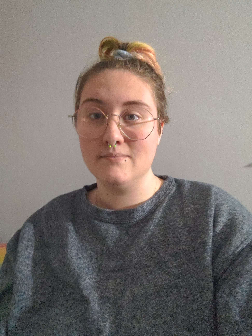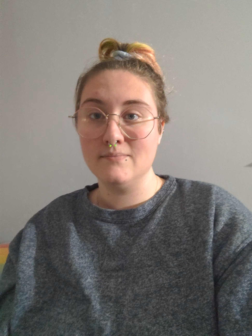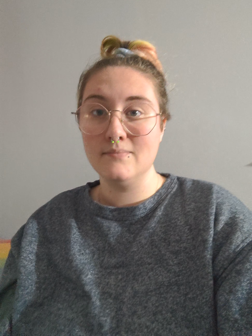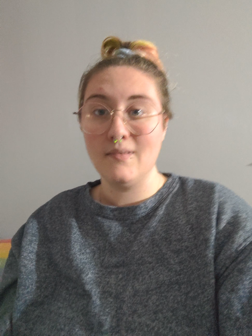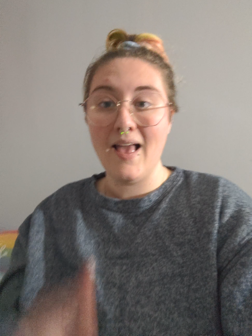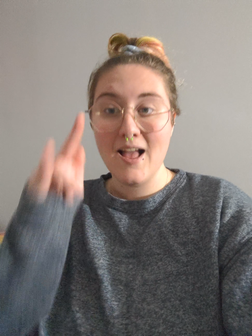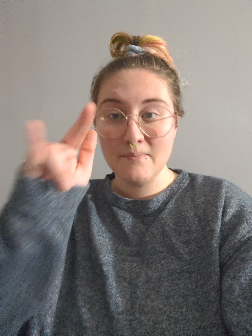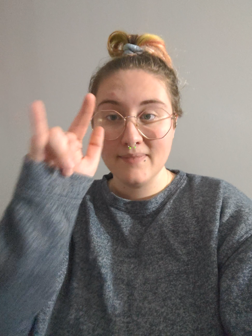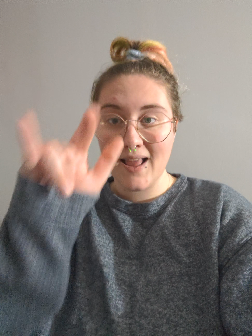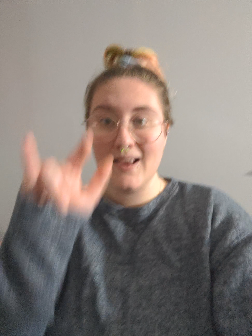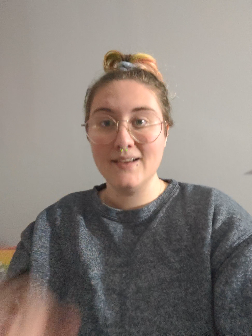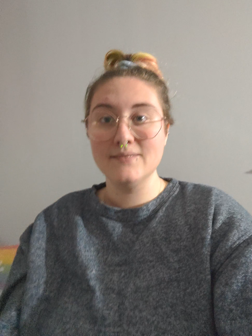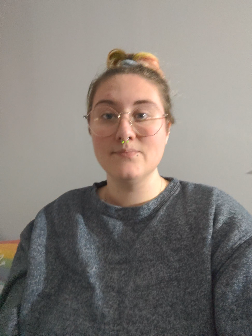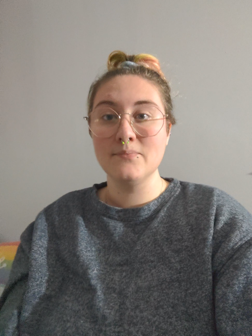airplane